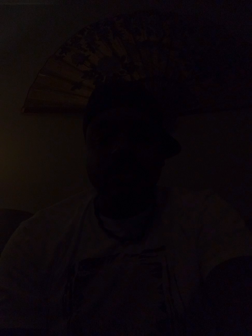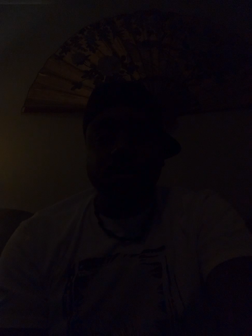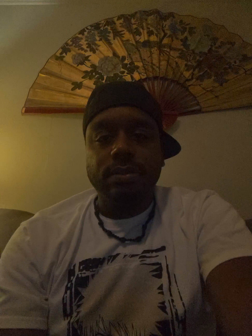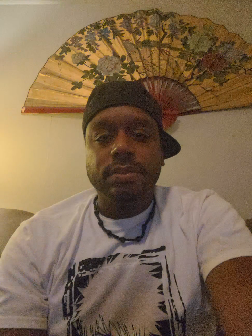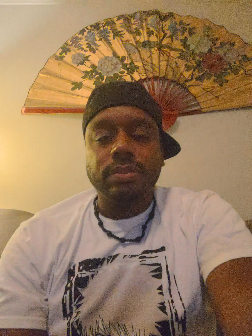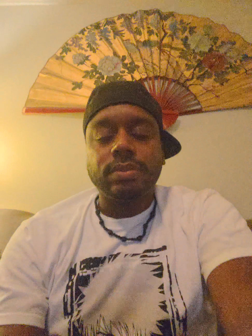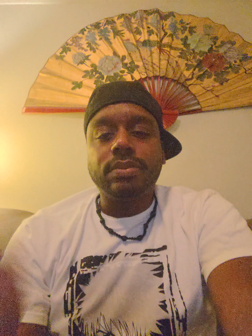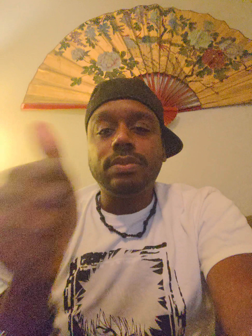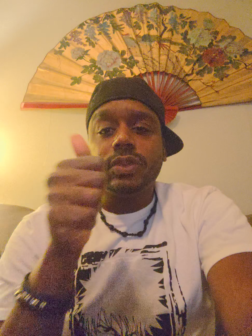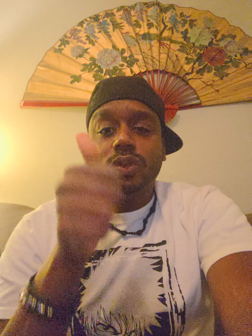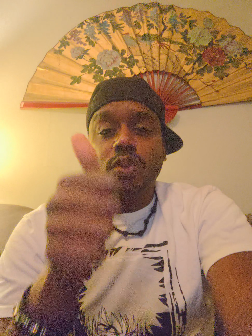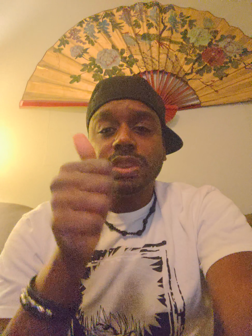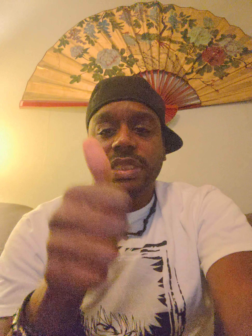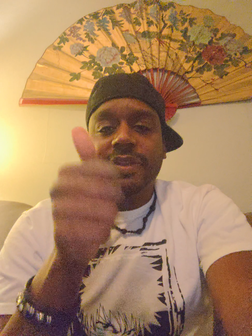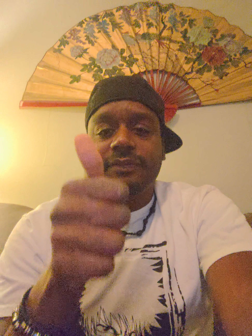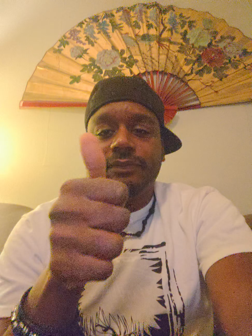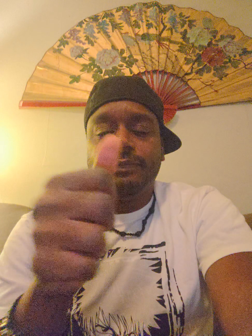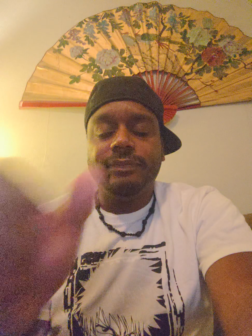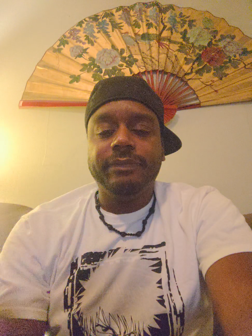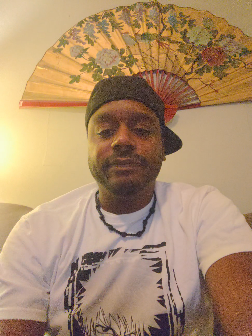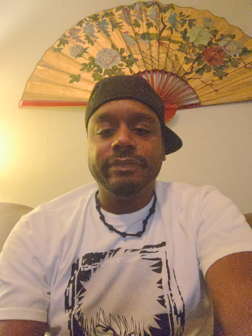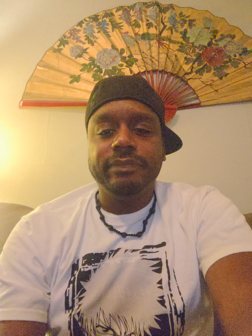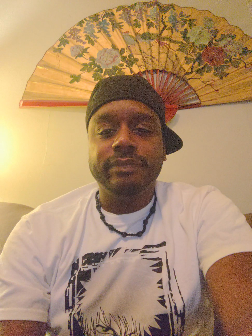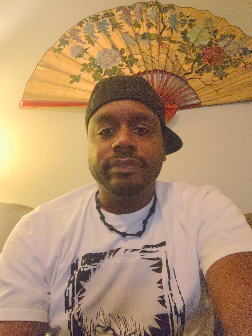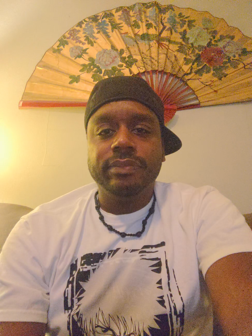yourself